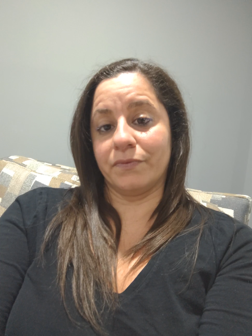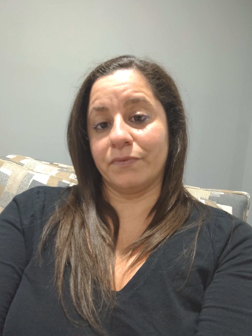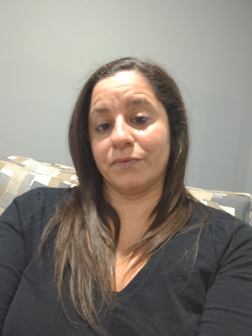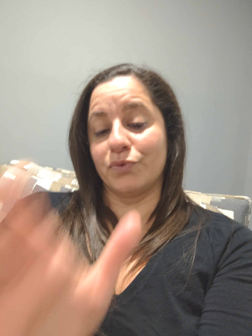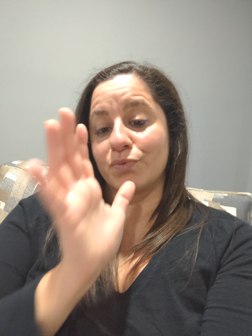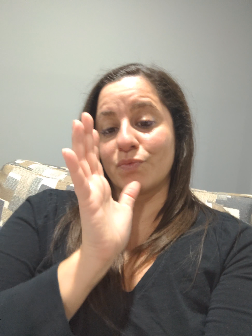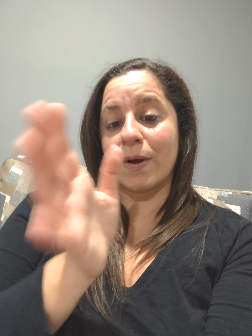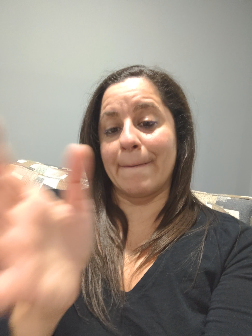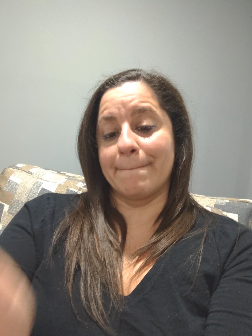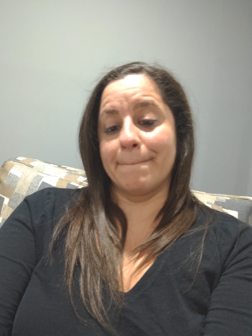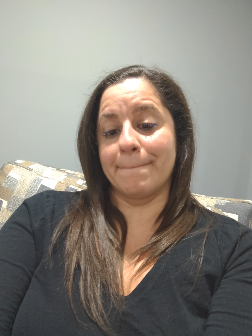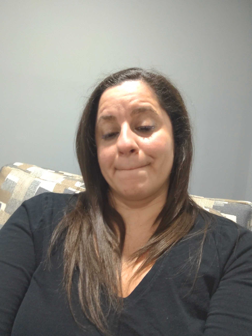grandma